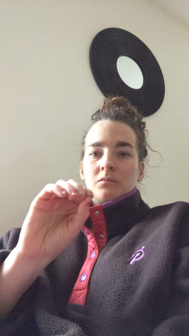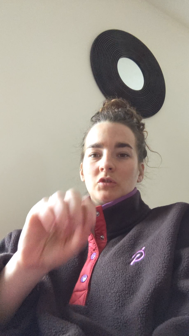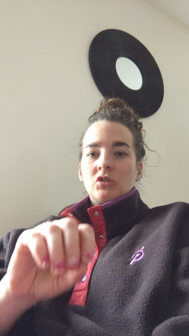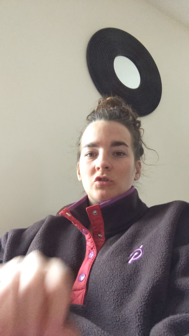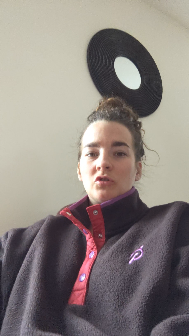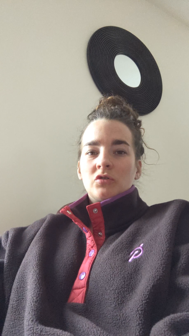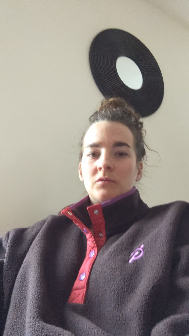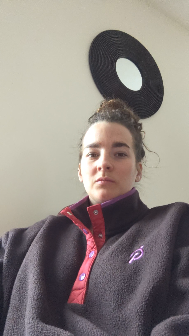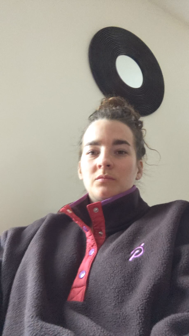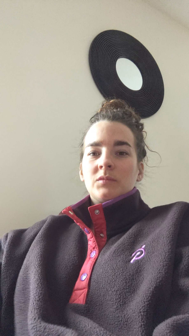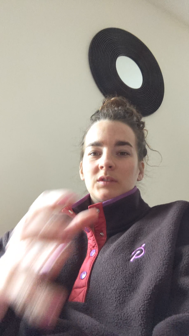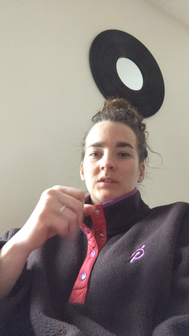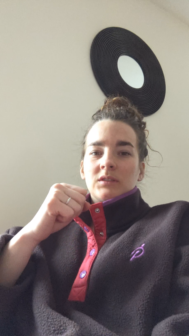get